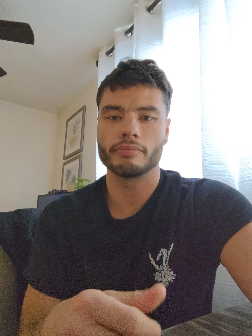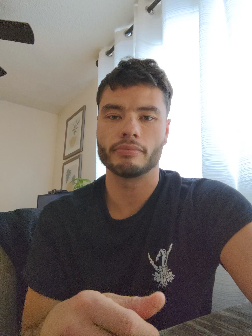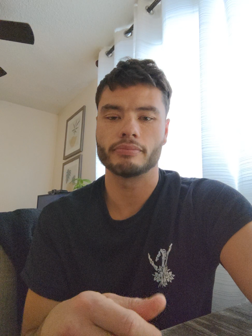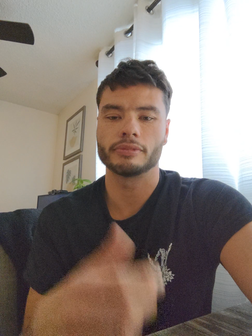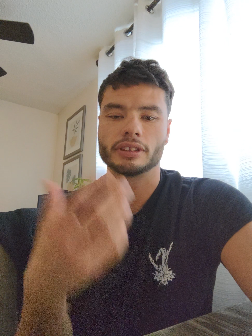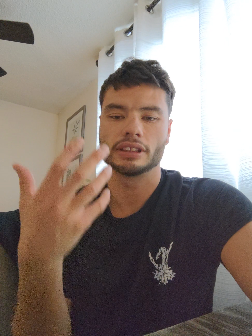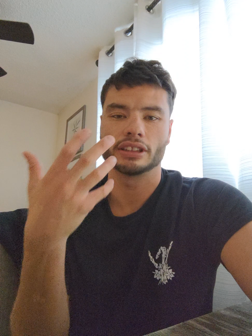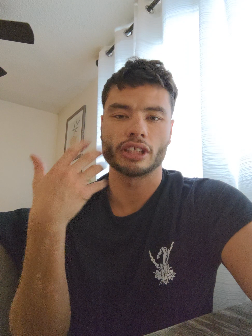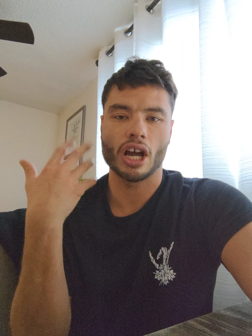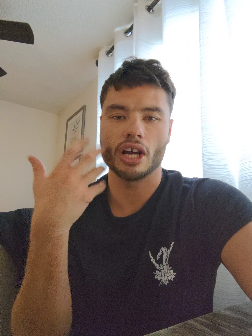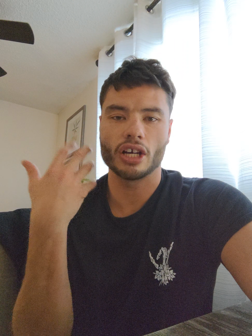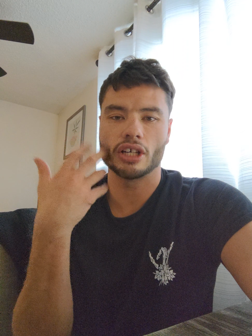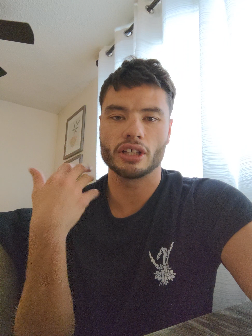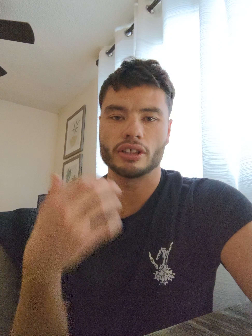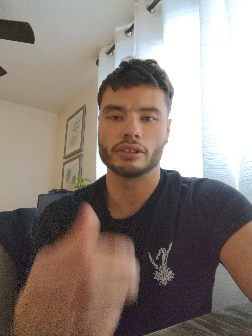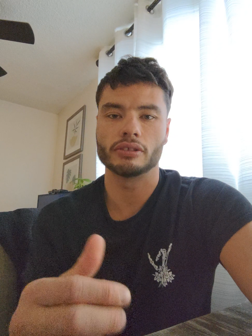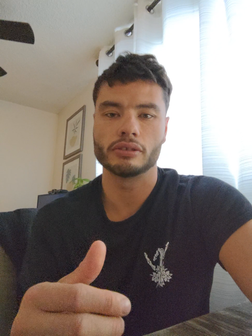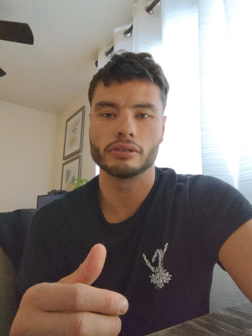tiger